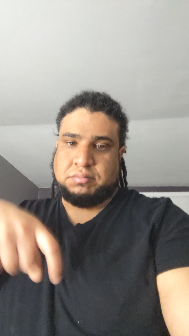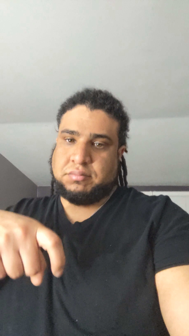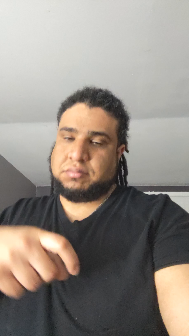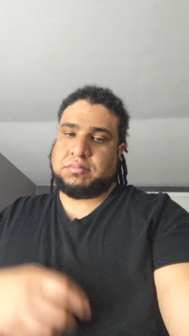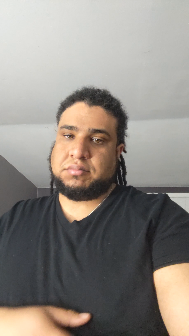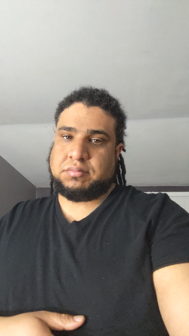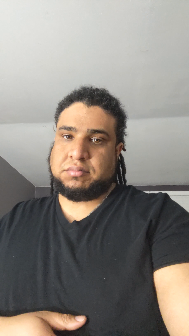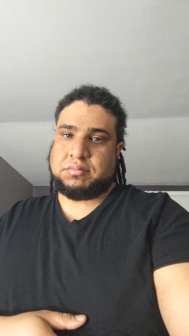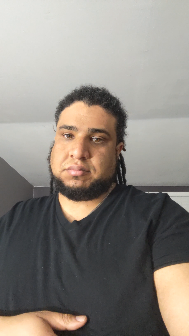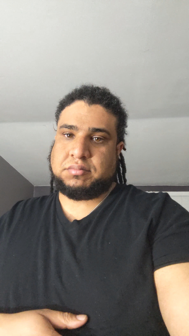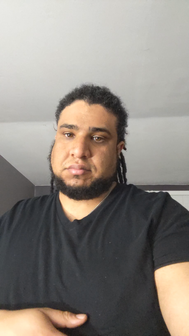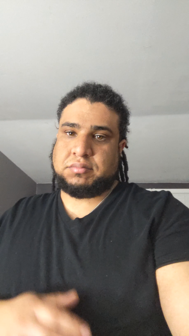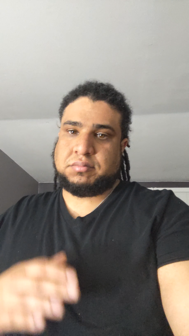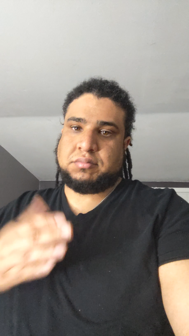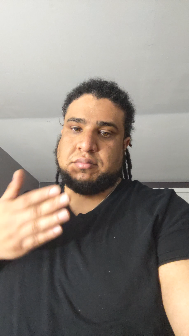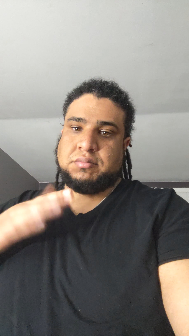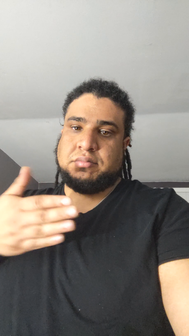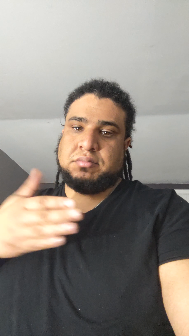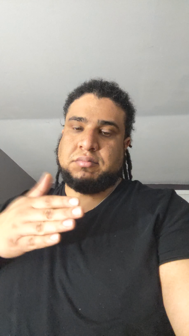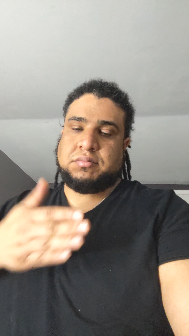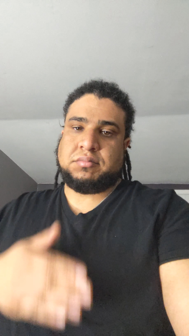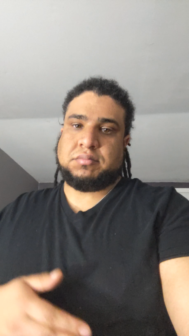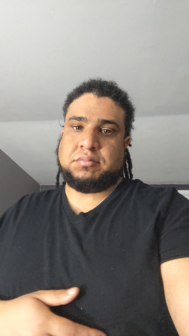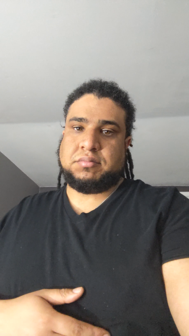cook